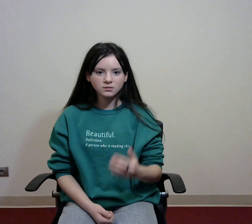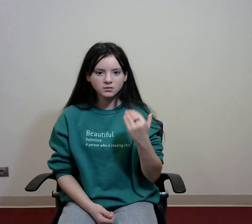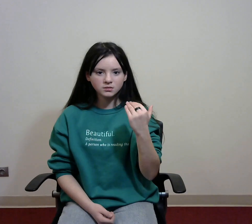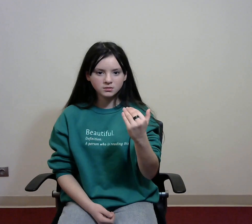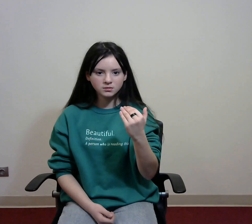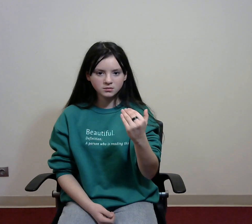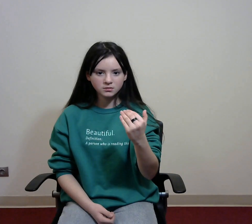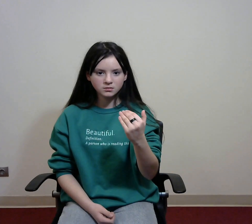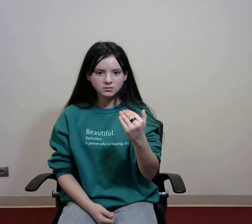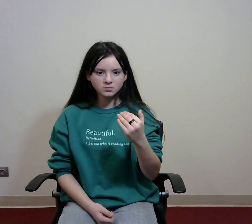siz